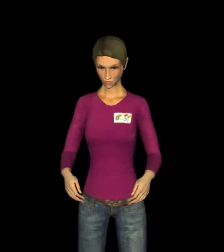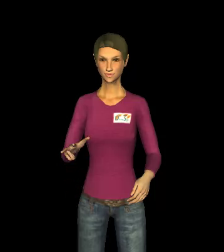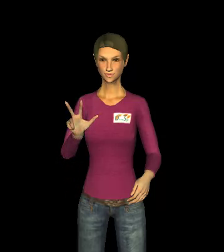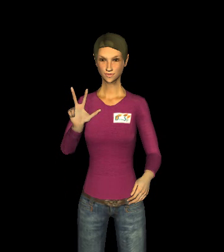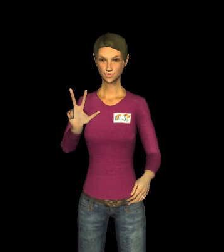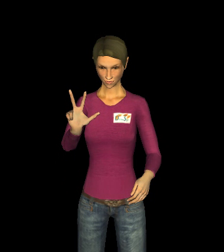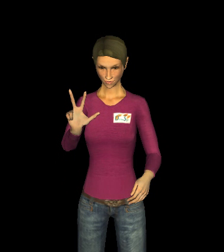3